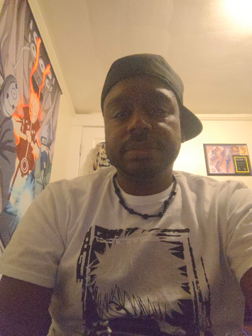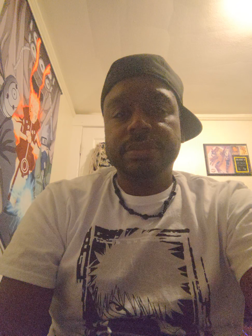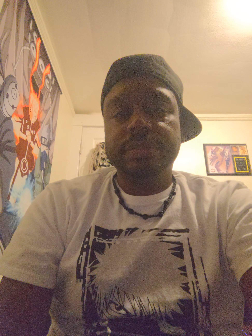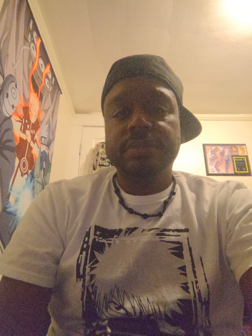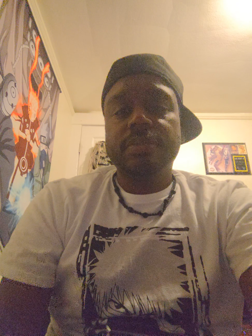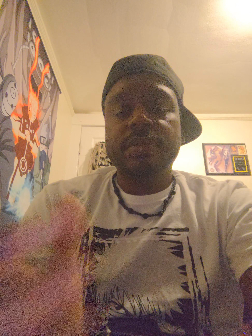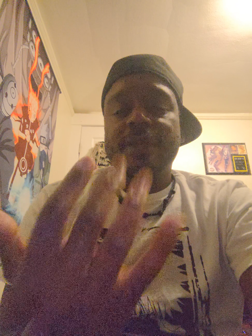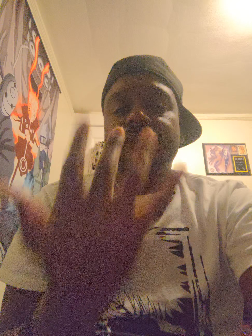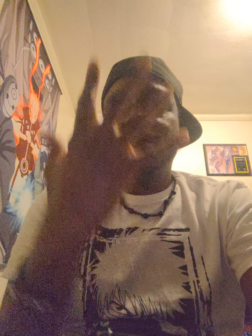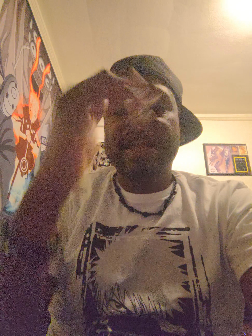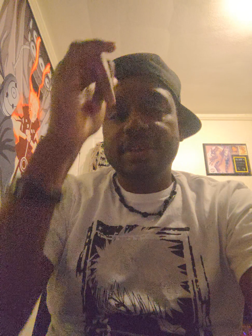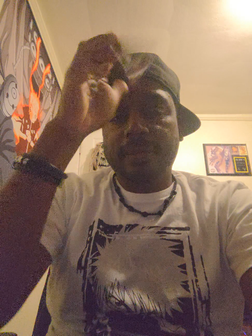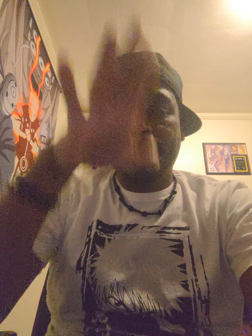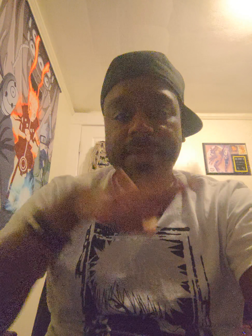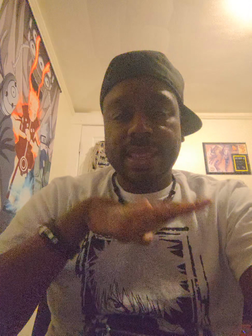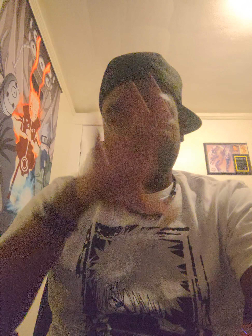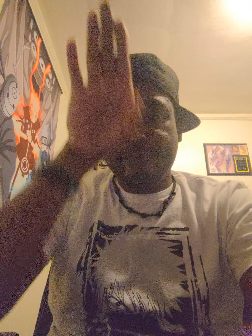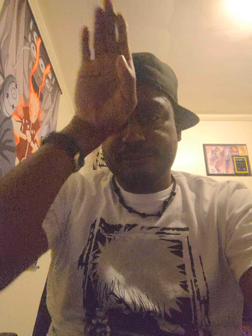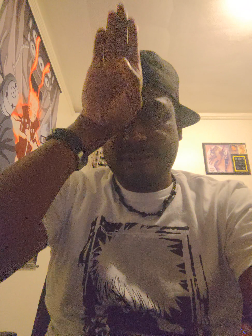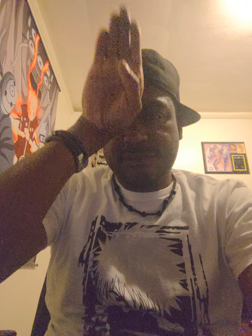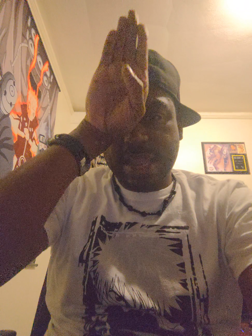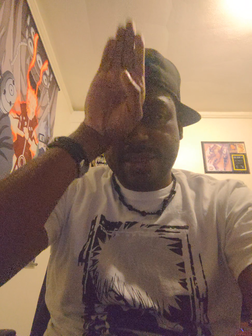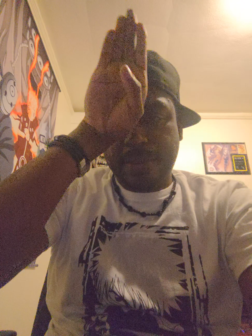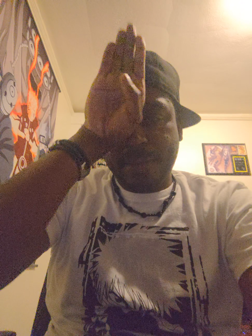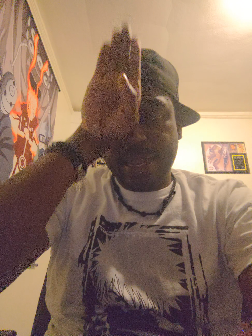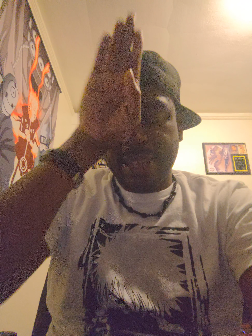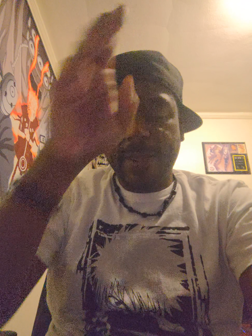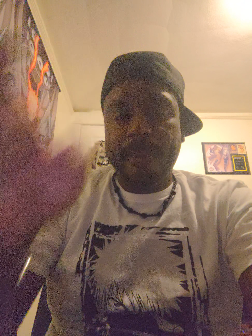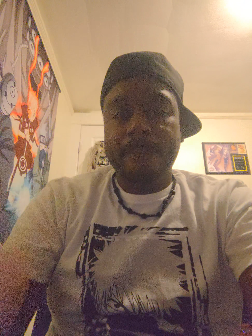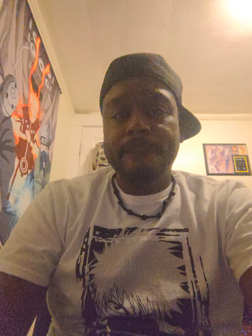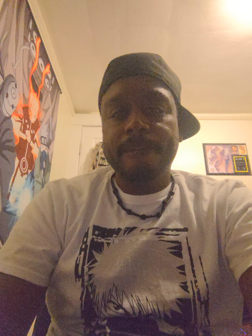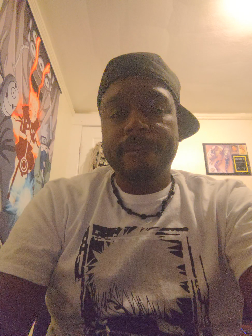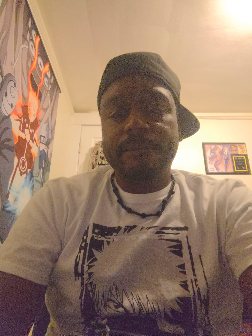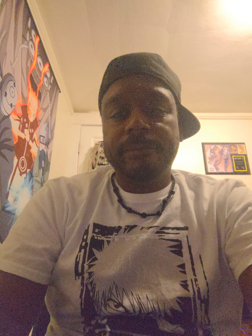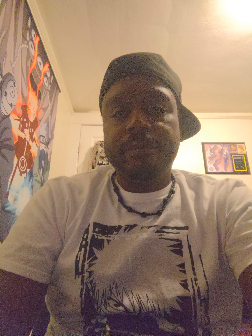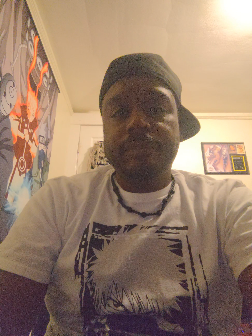fireman